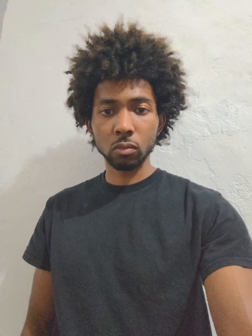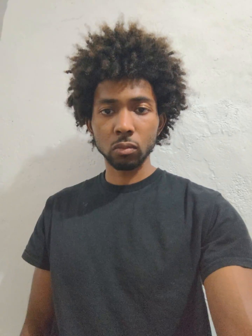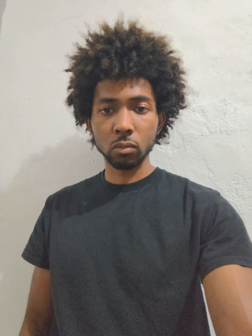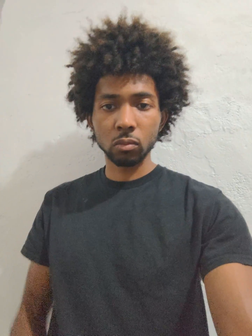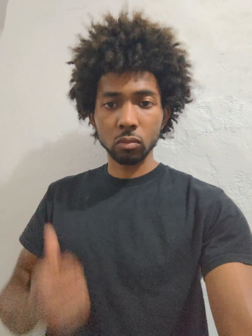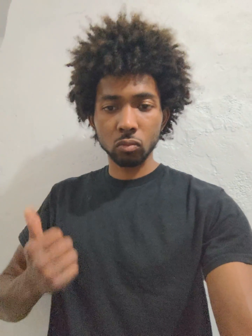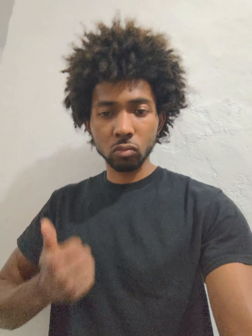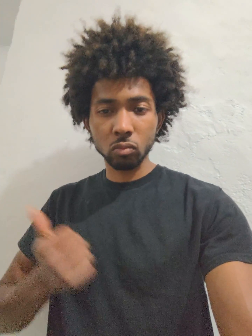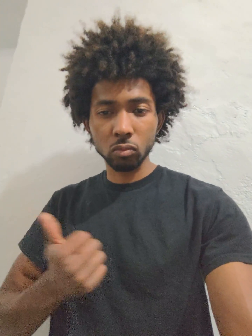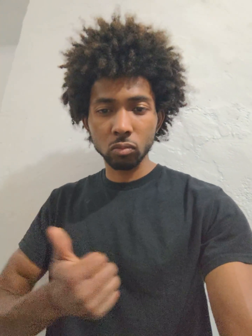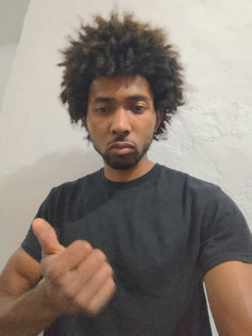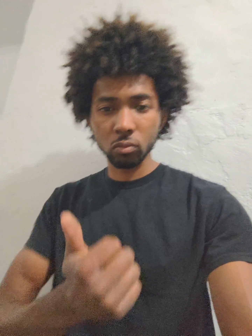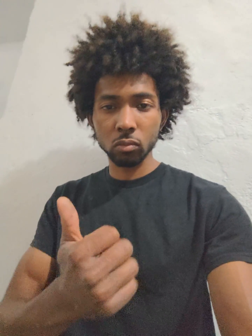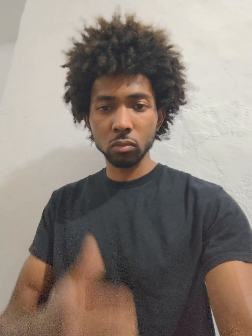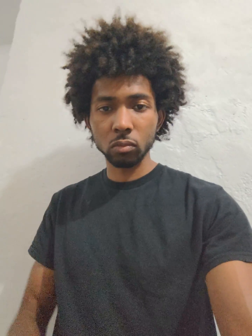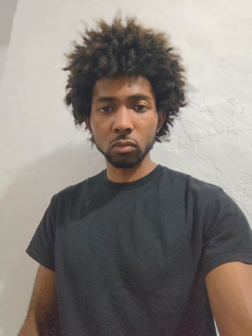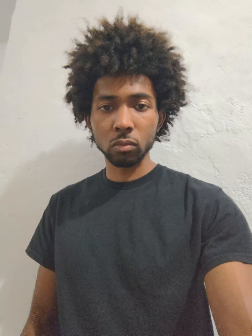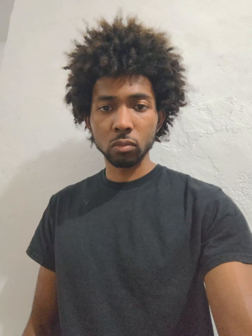chase